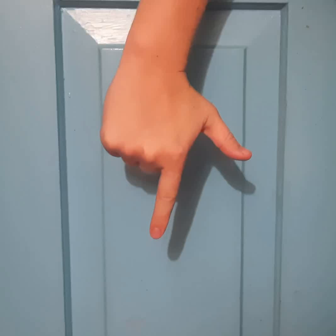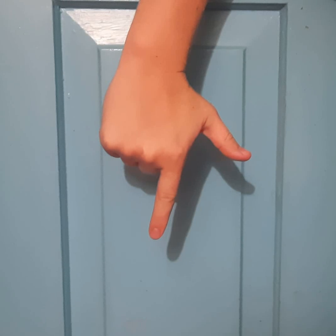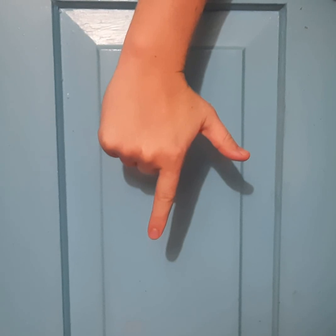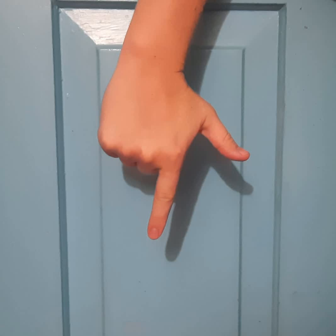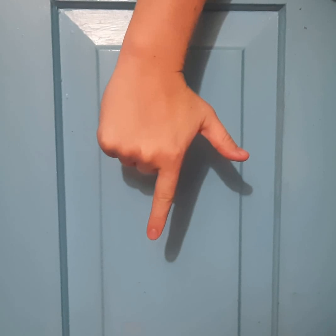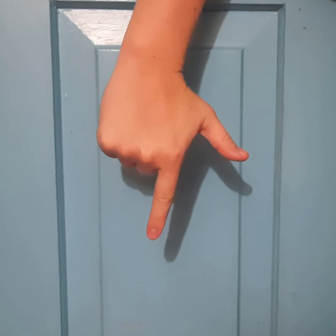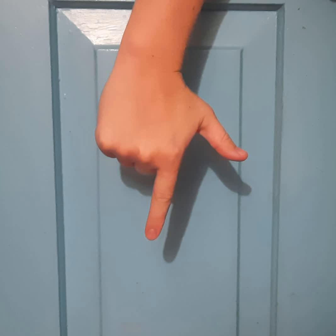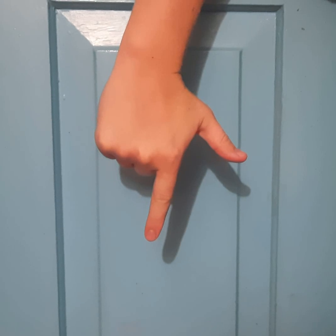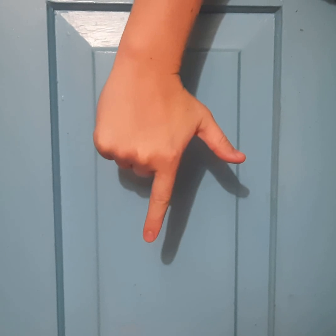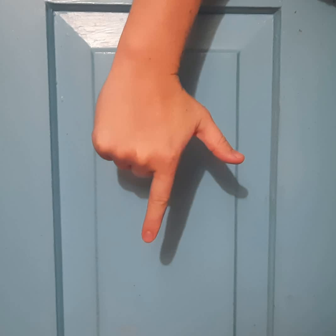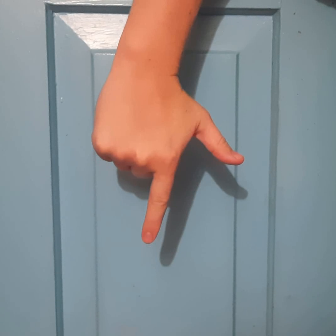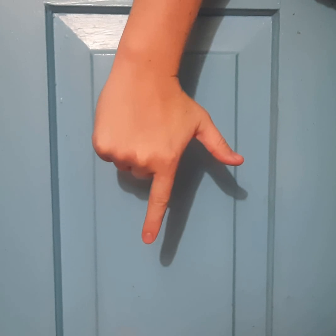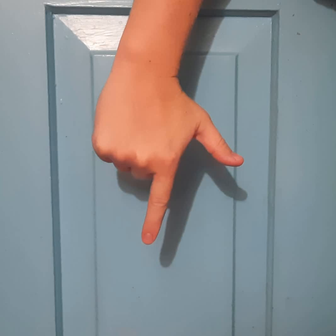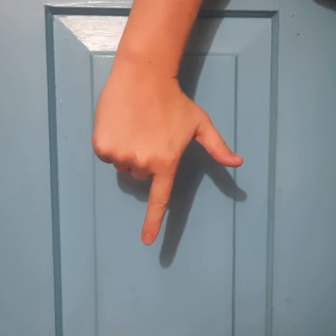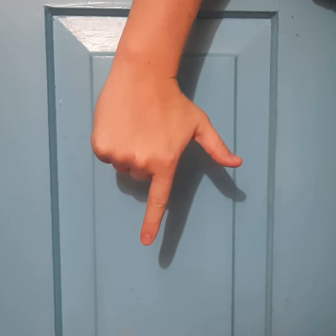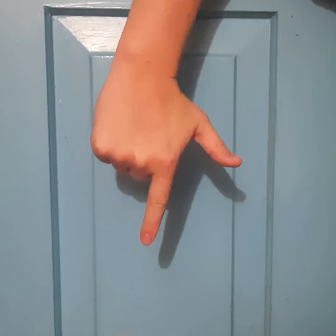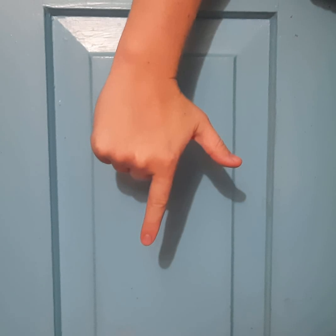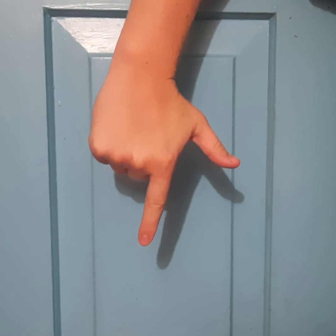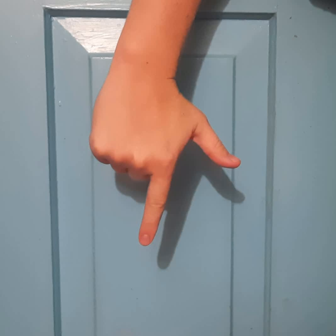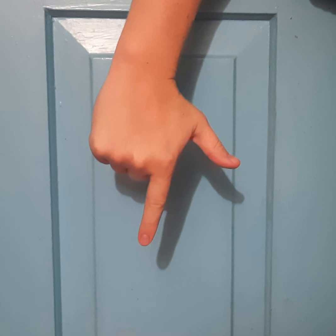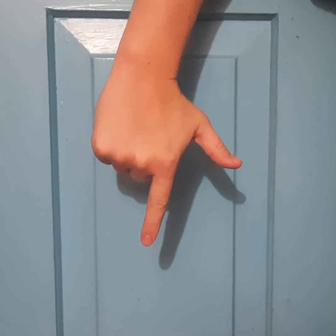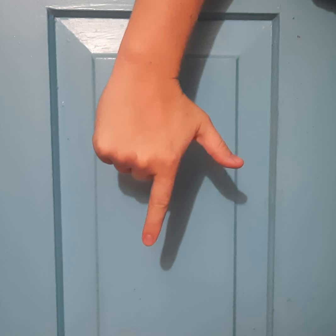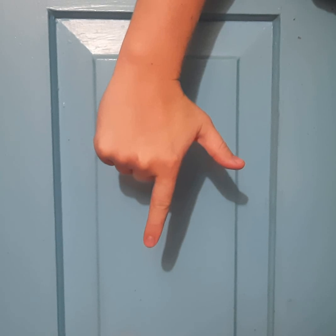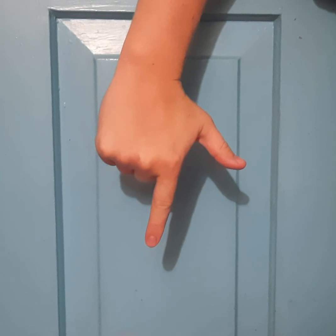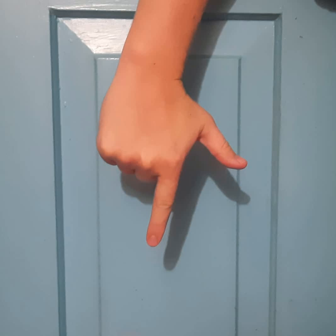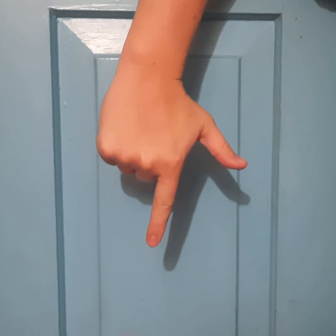Г